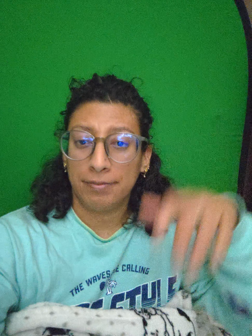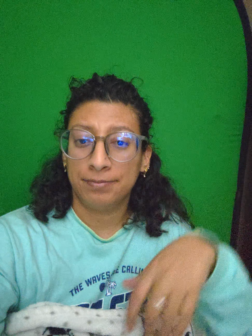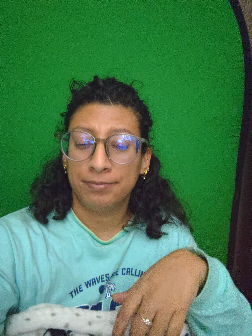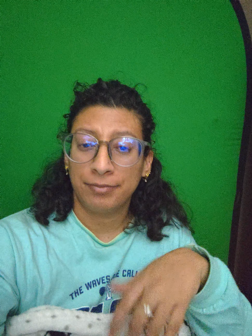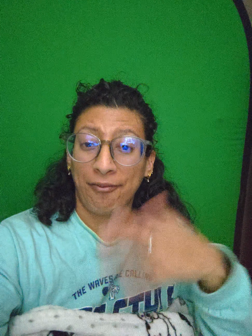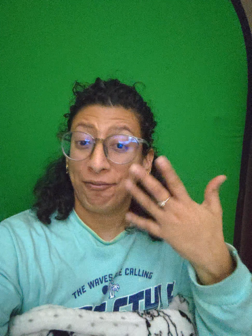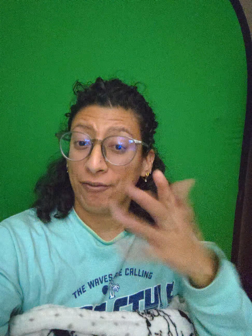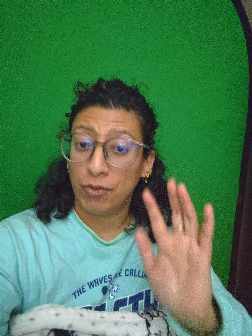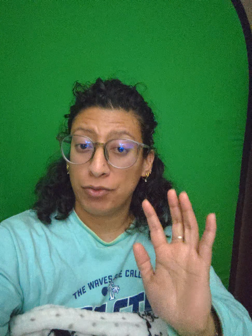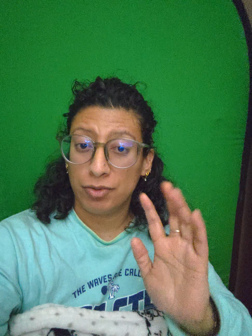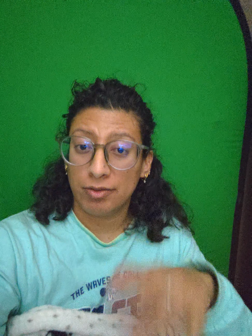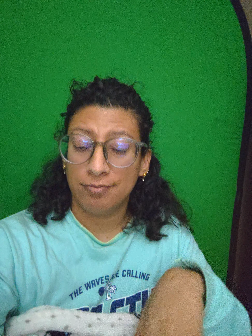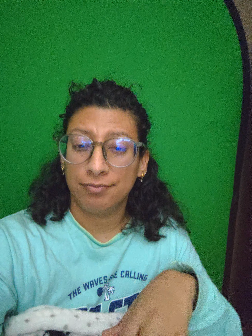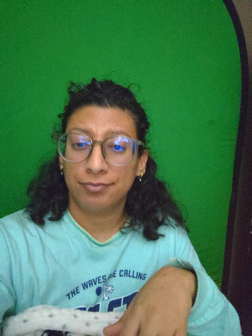finish